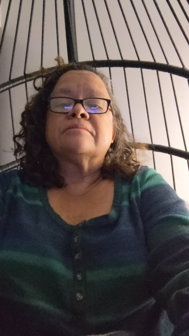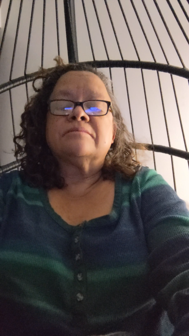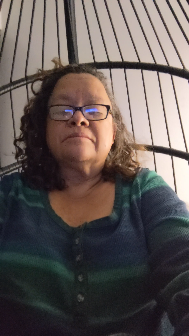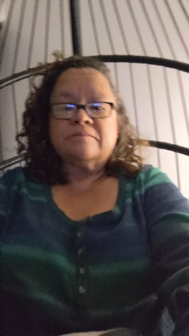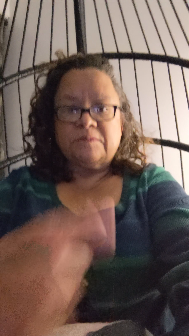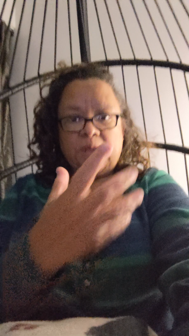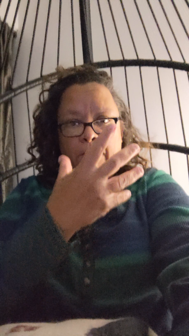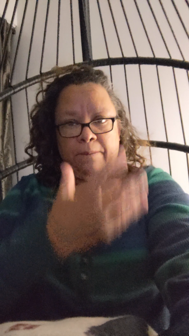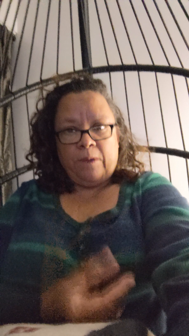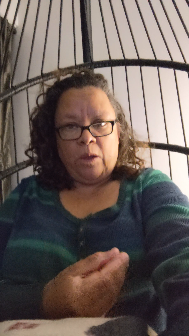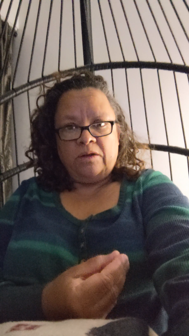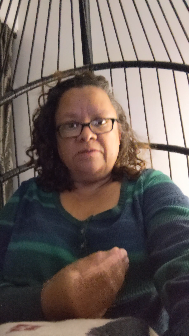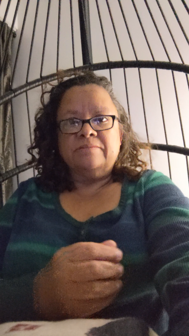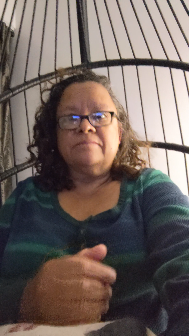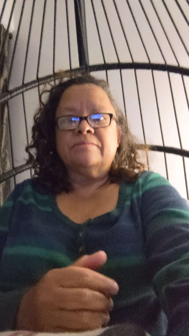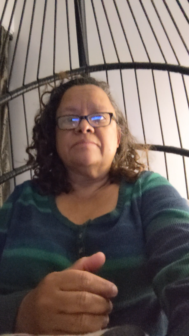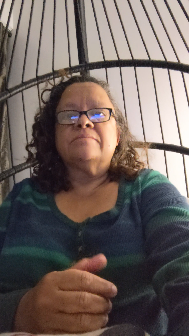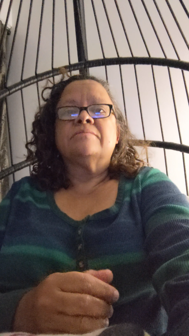poor